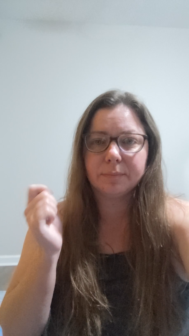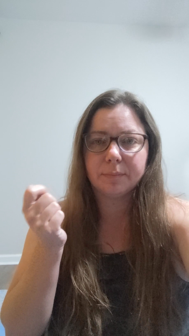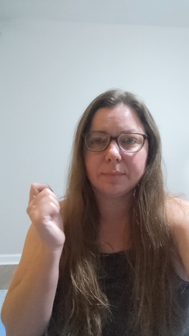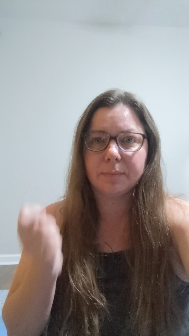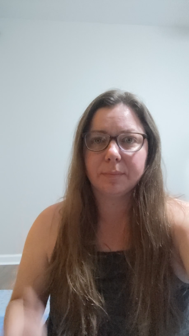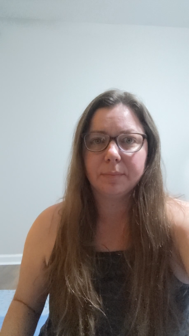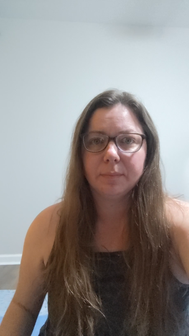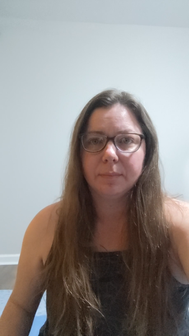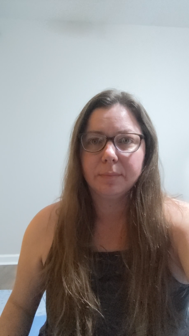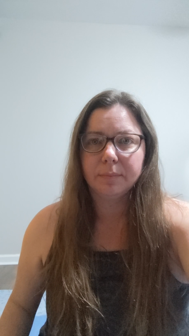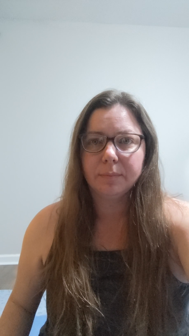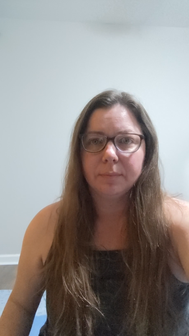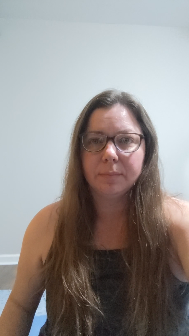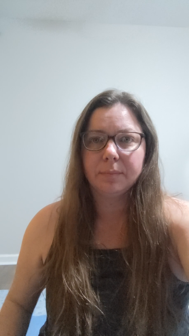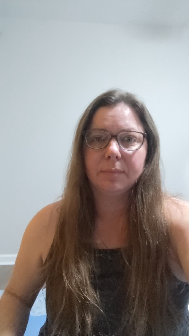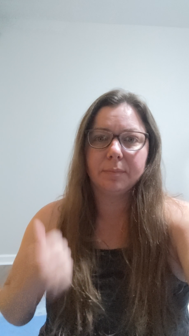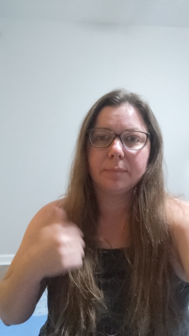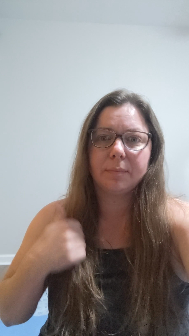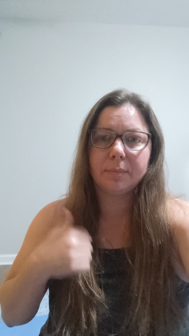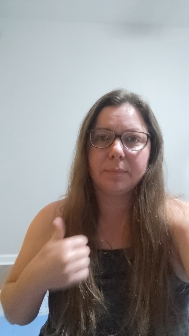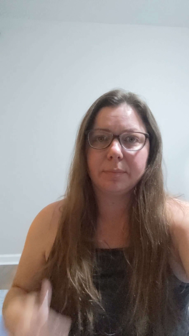bathtub